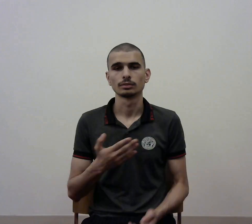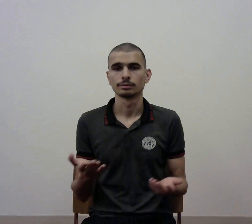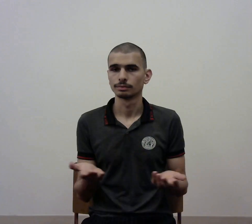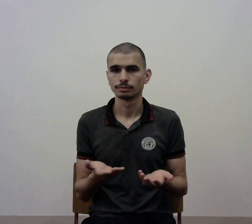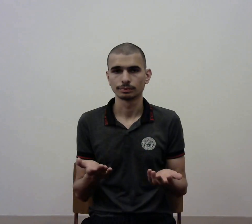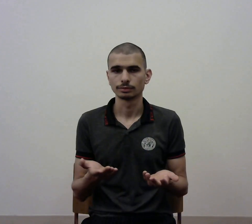hansı